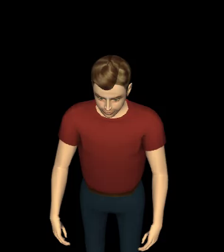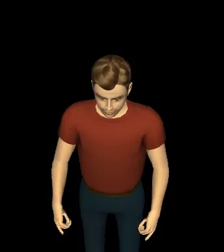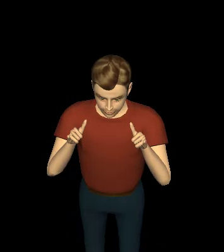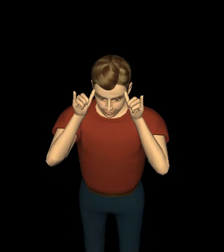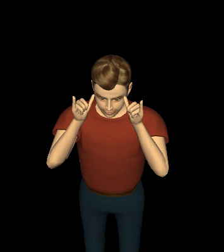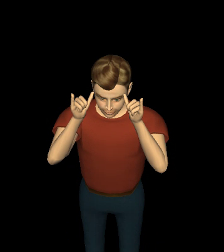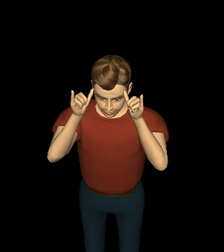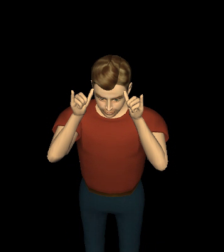لحم بقر